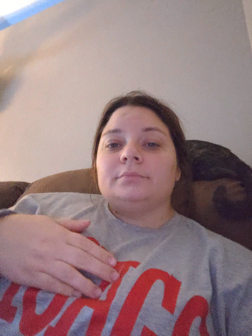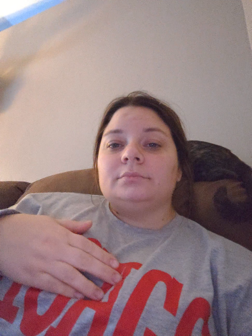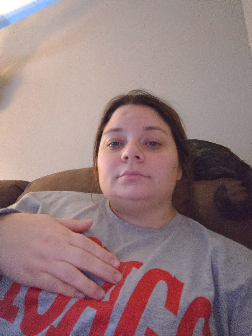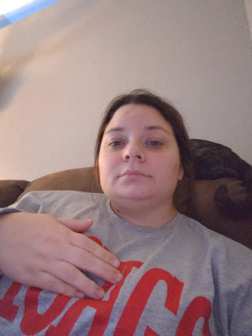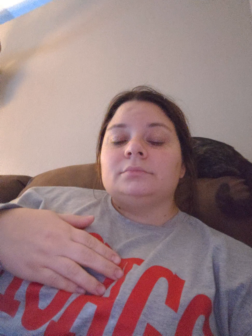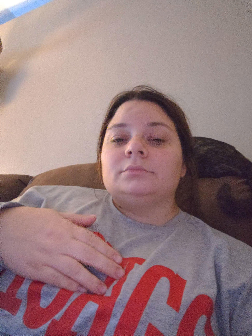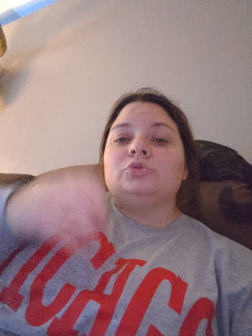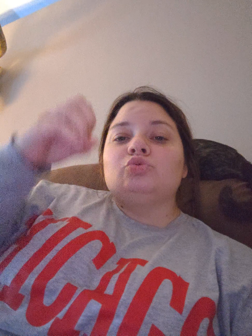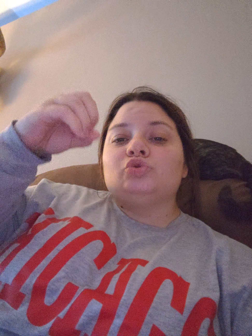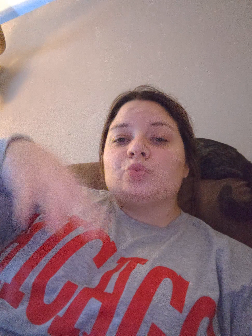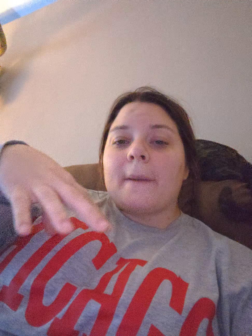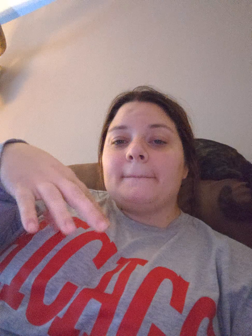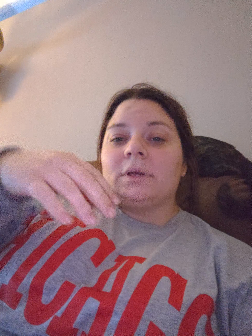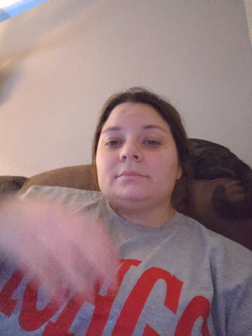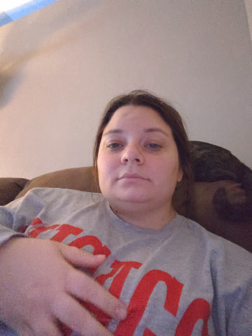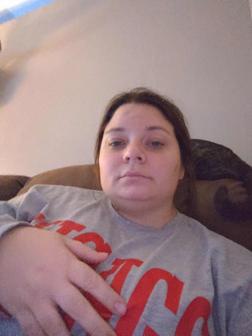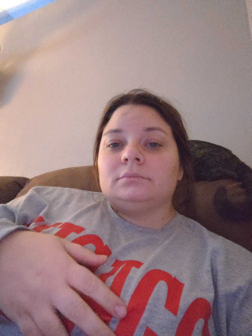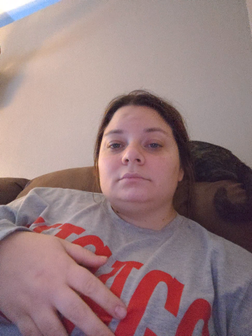drop